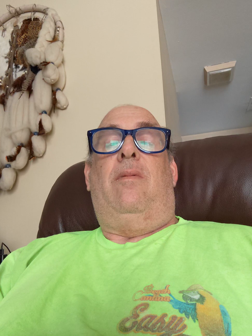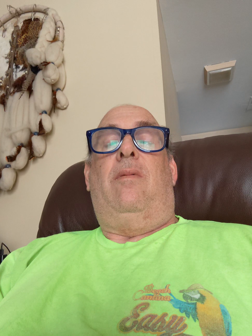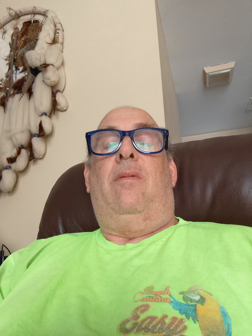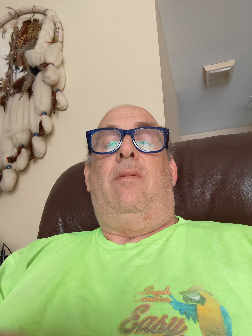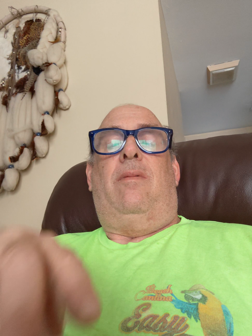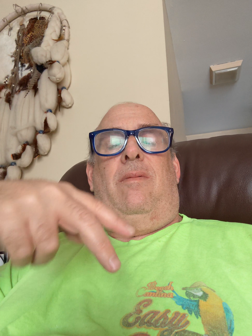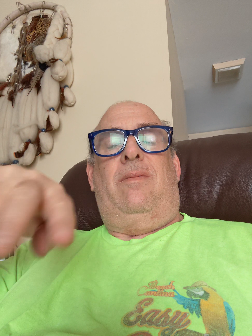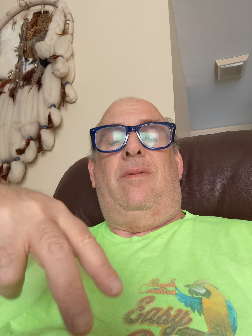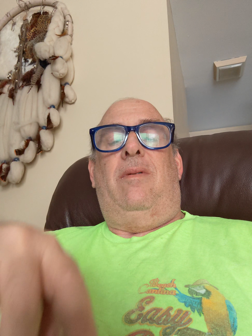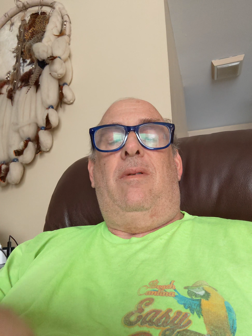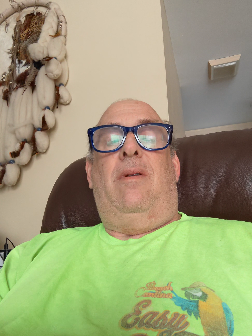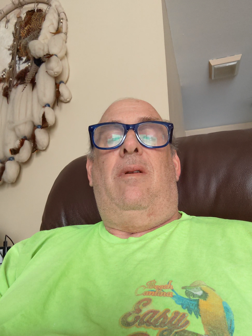dance